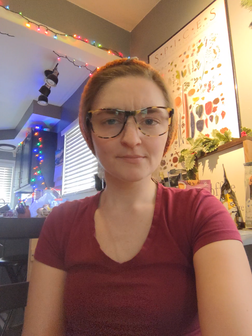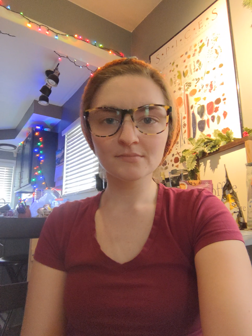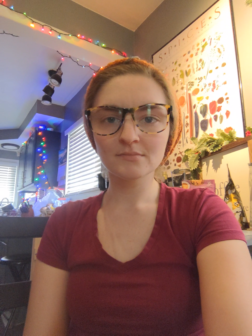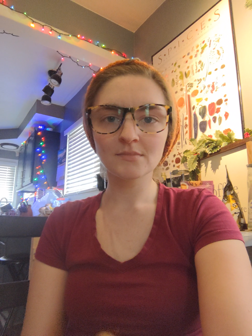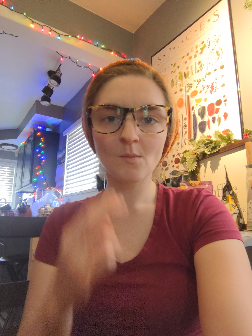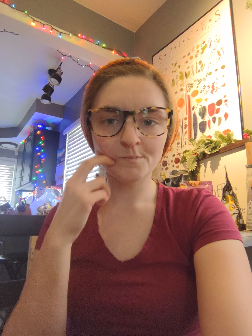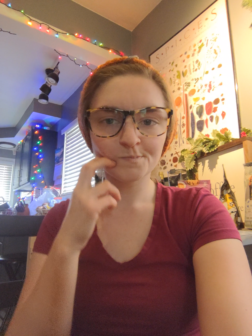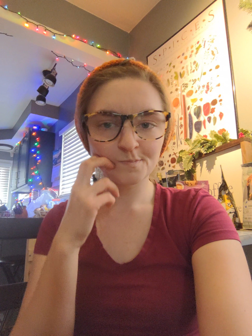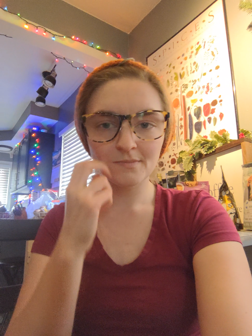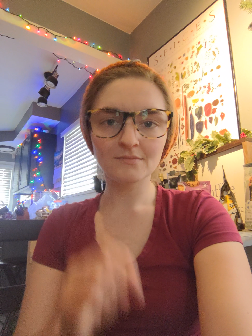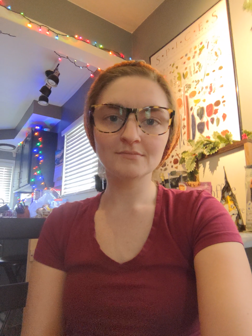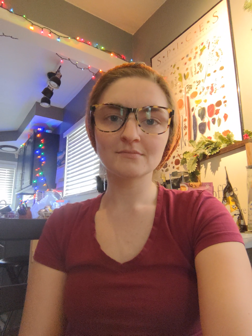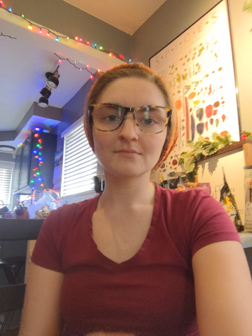gum